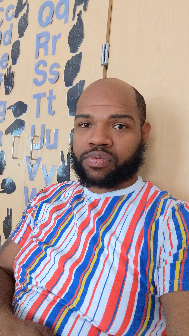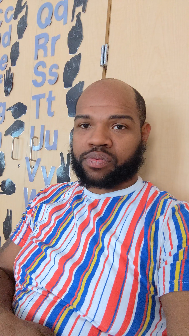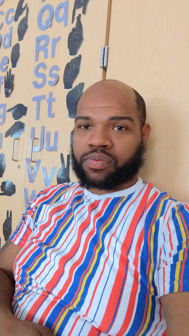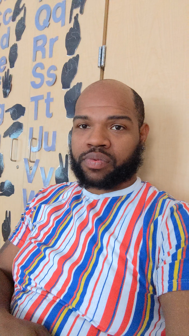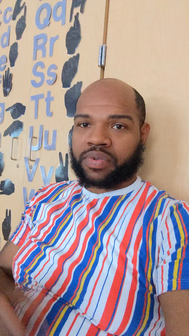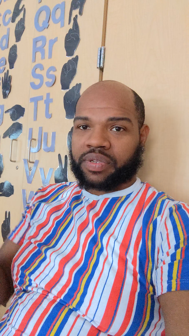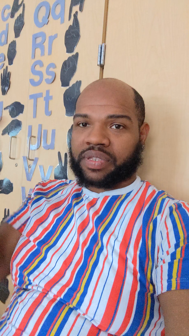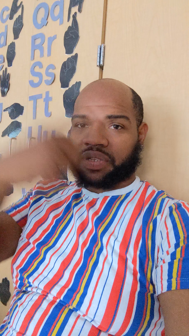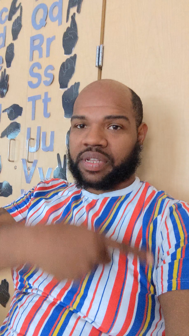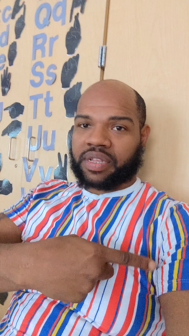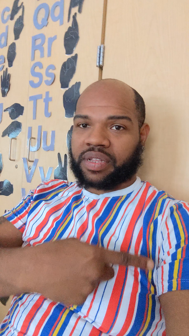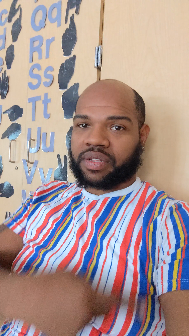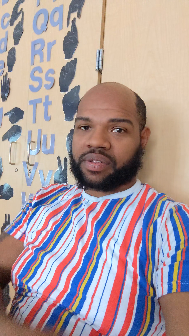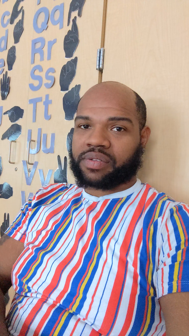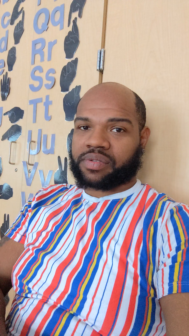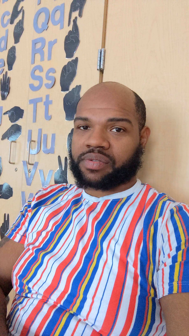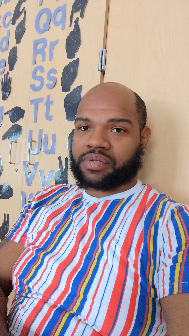day